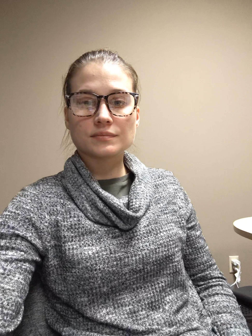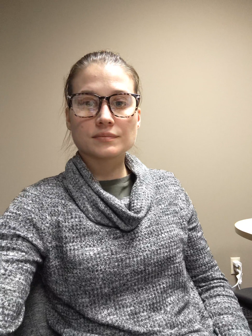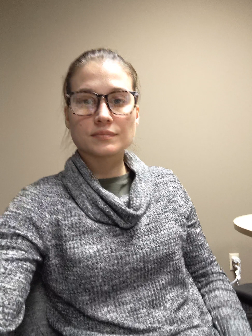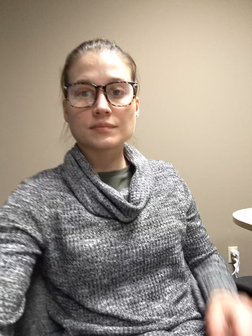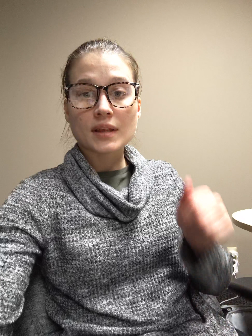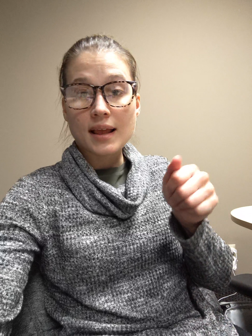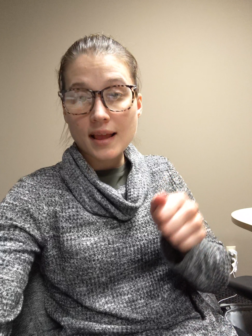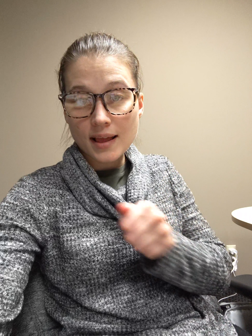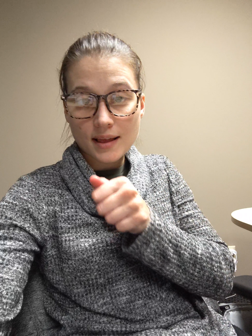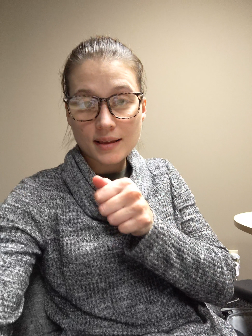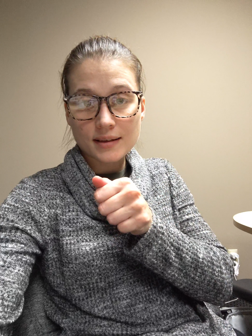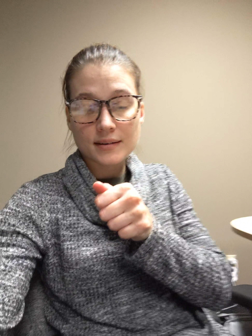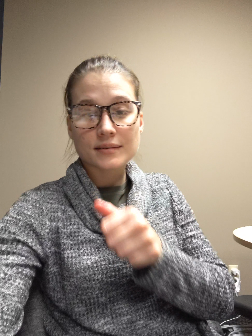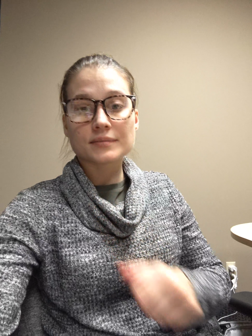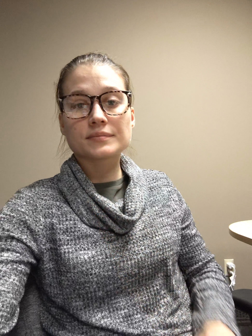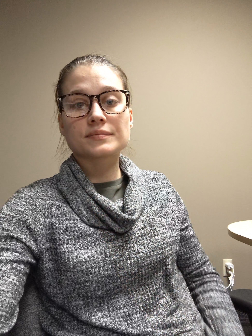hide